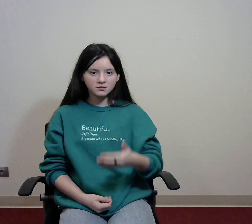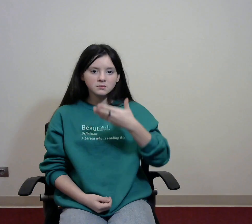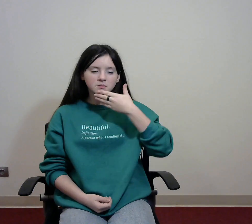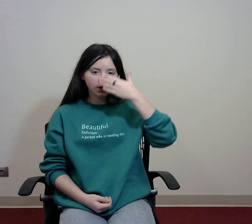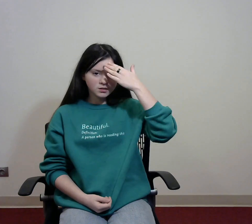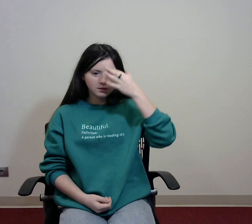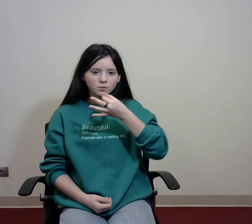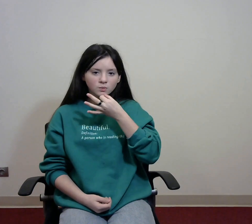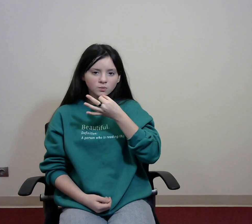yazda